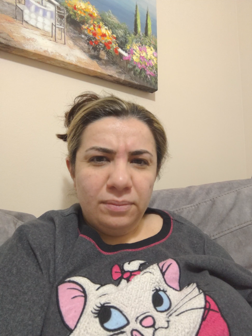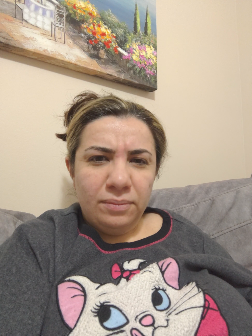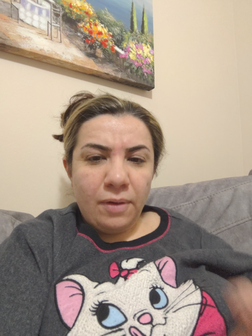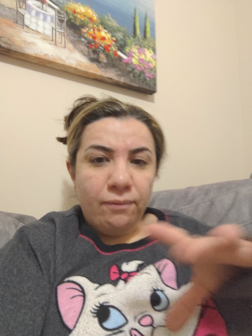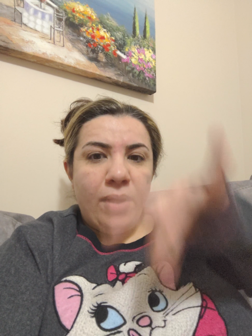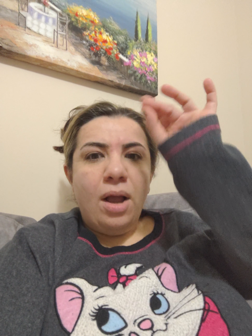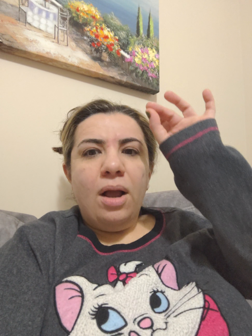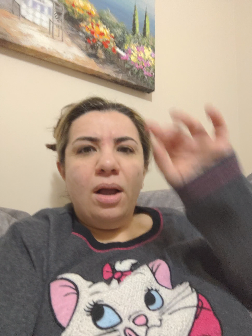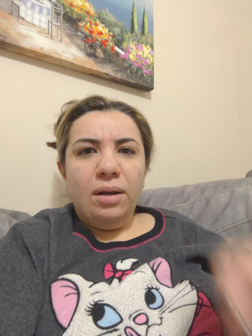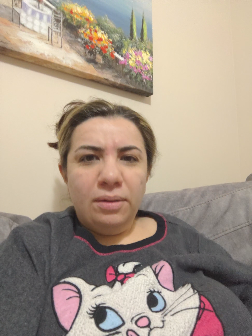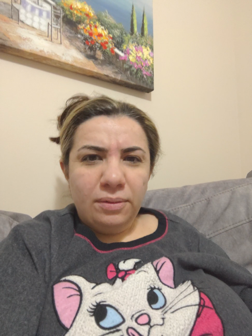find